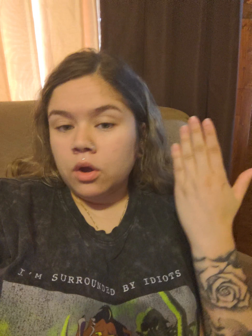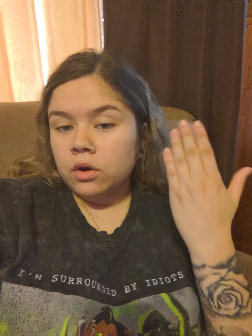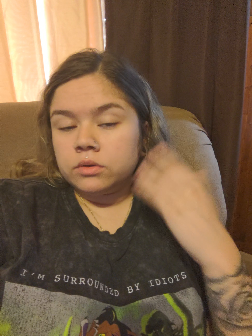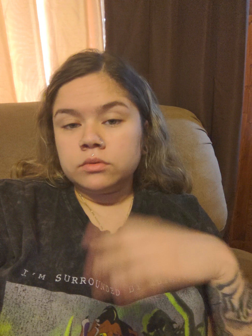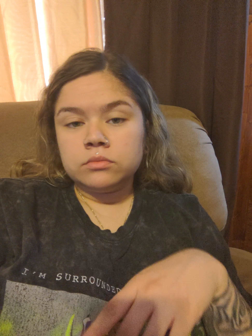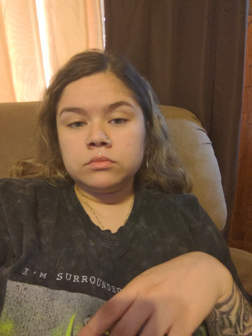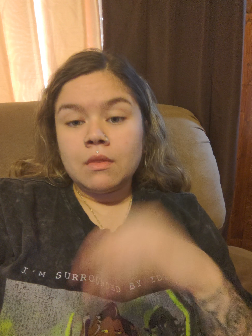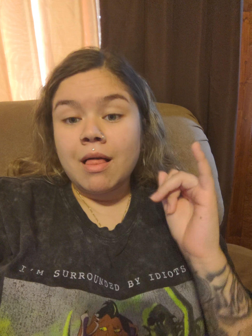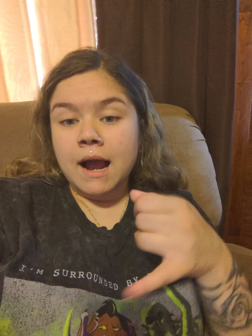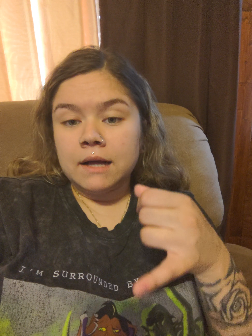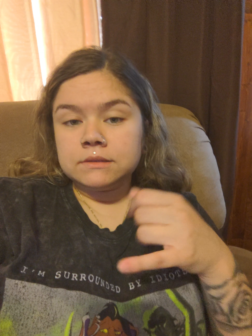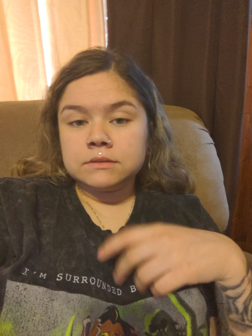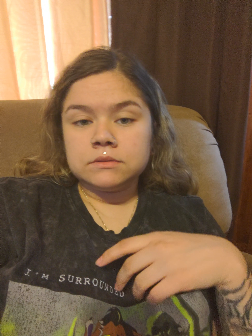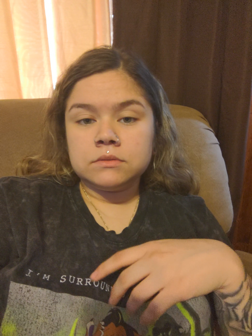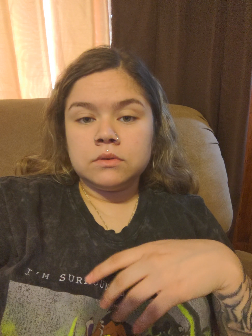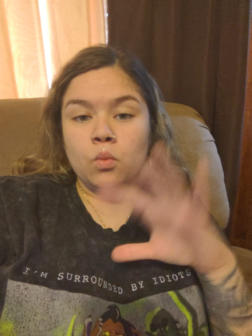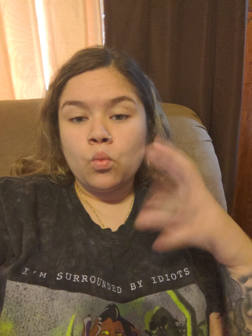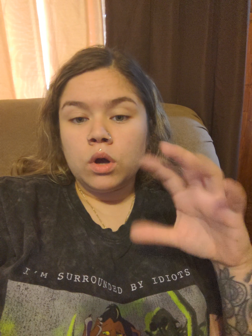last